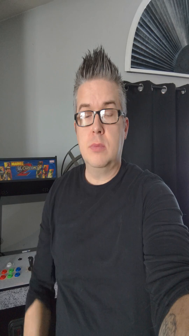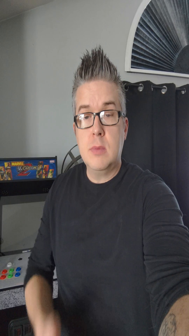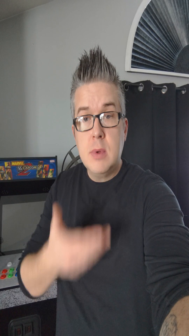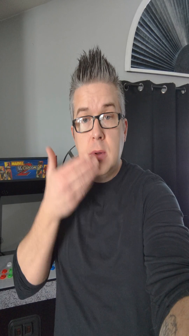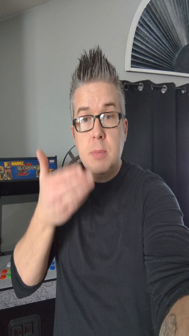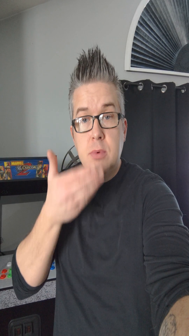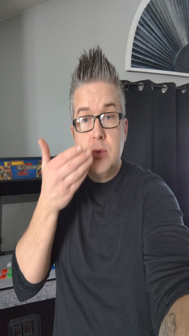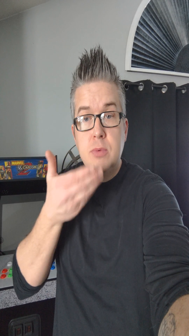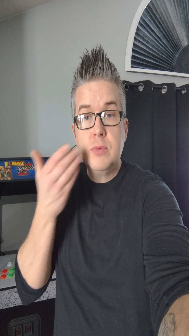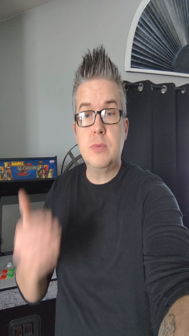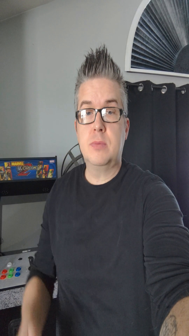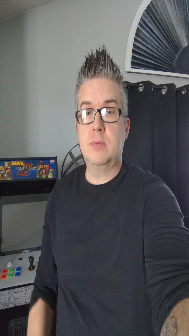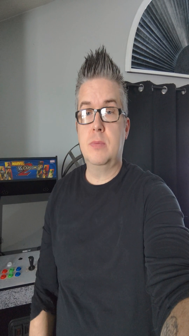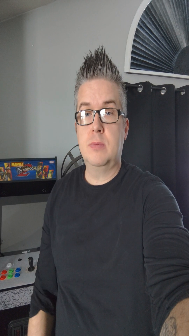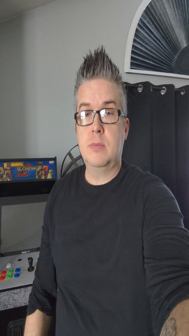cereal